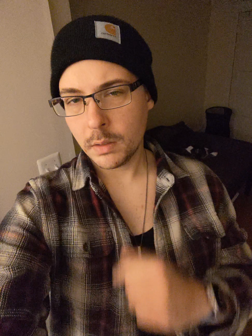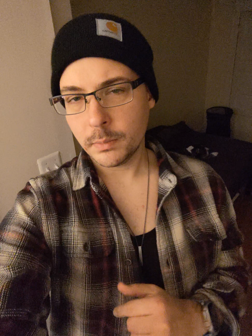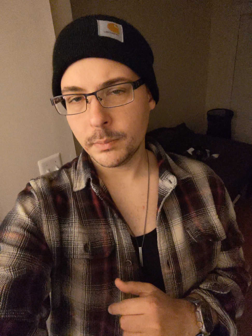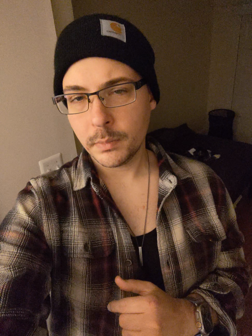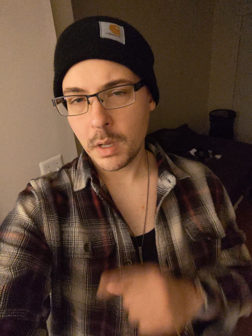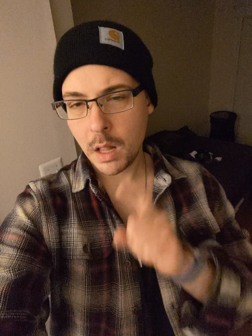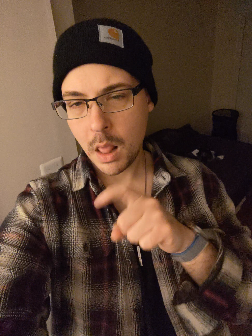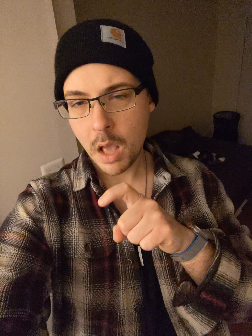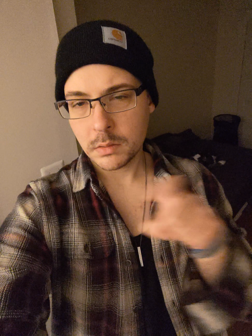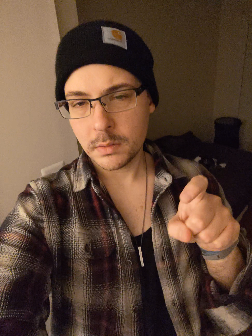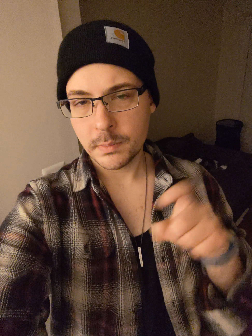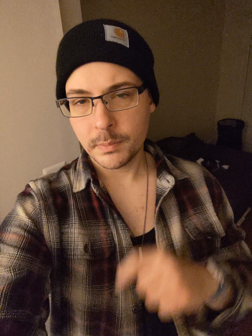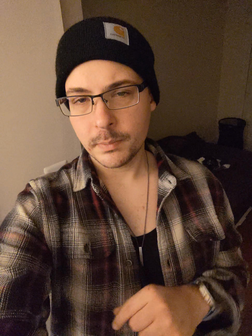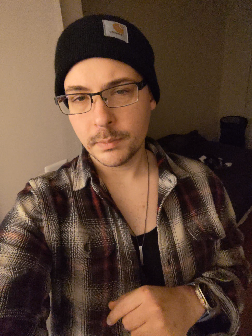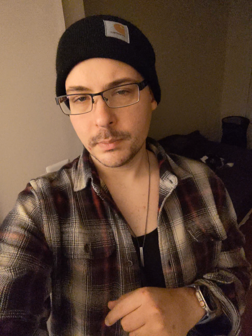closet